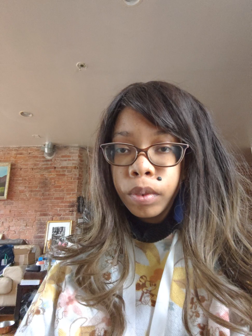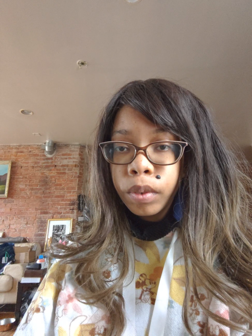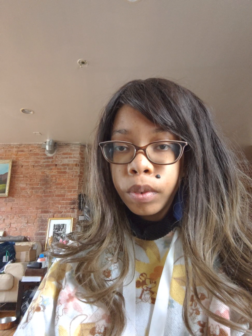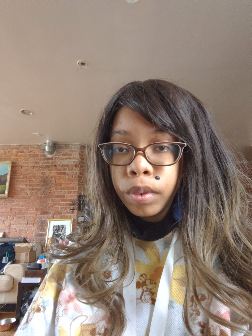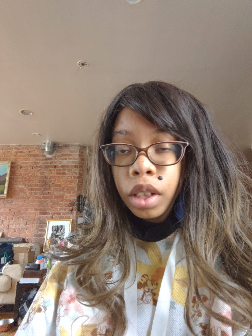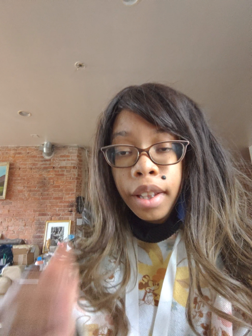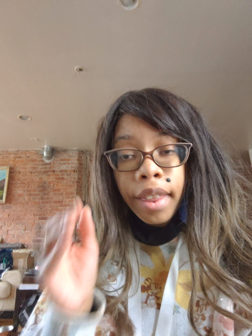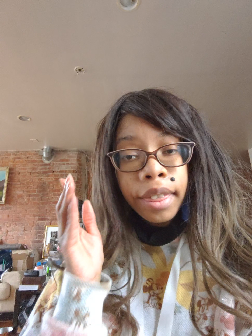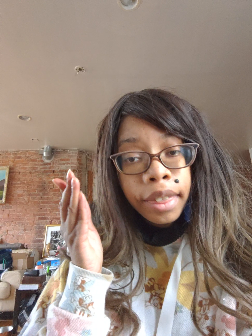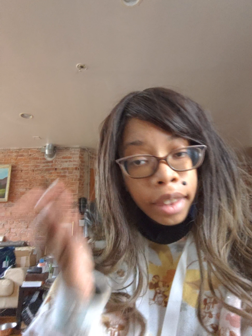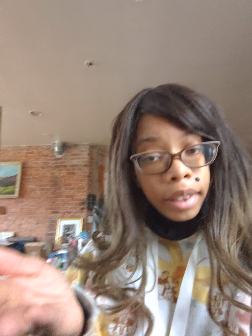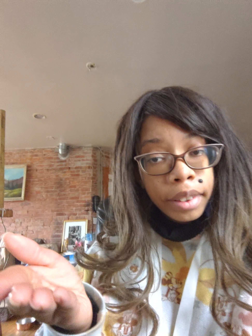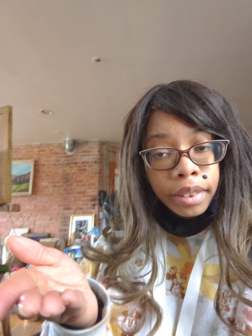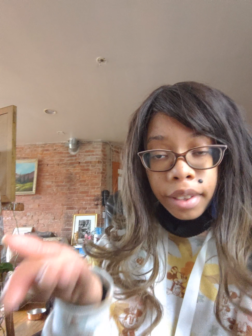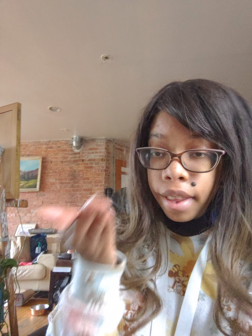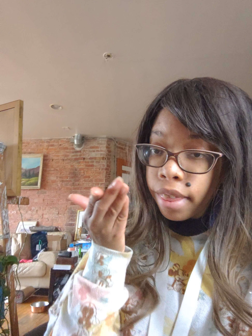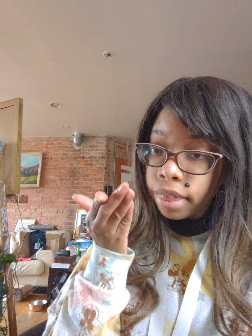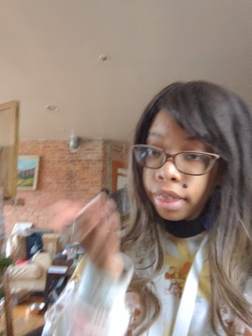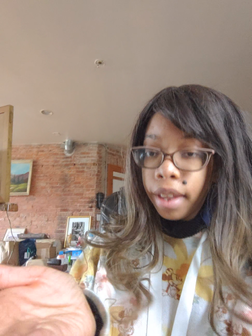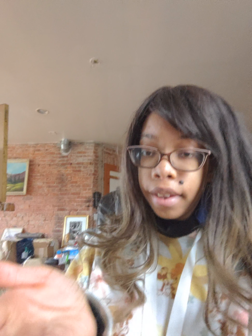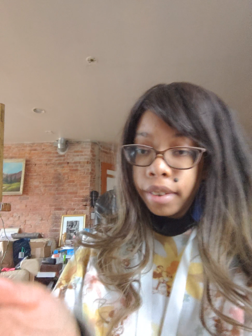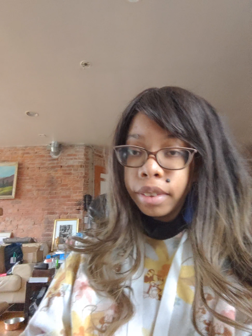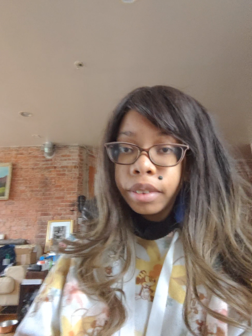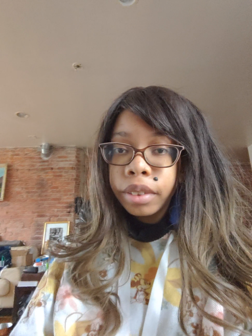there